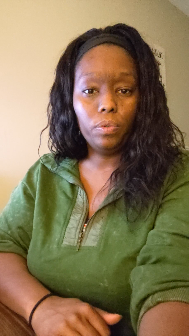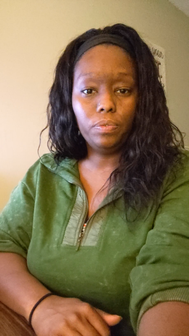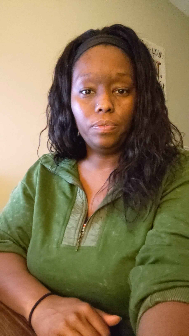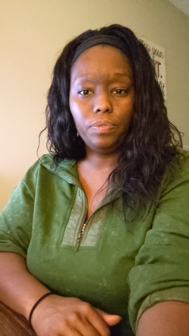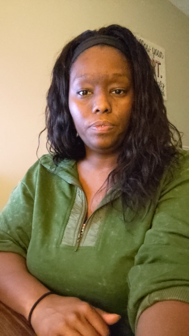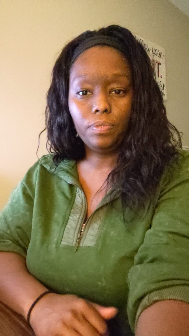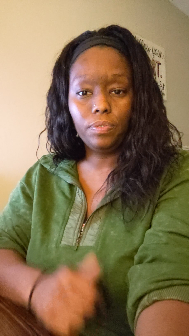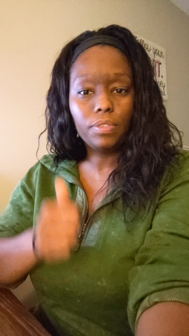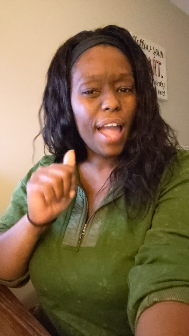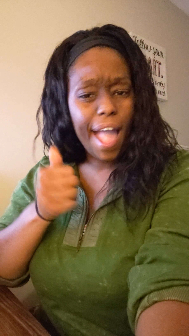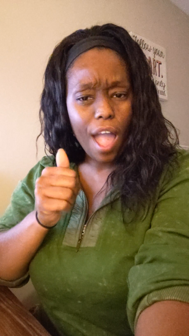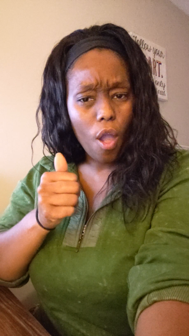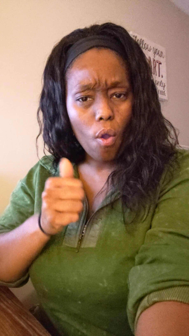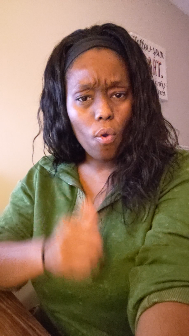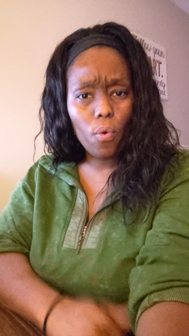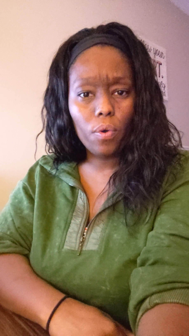how